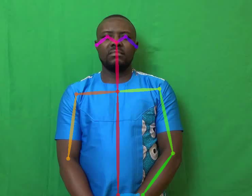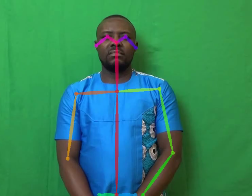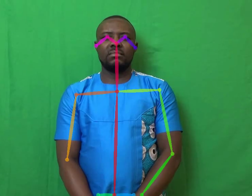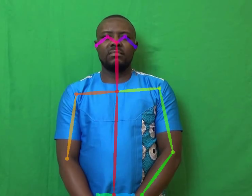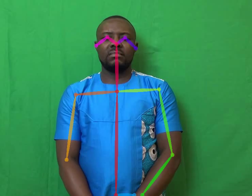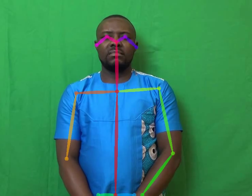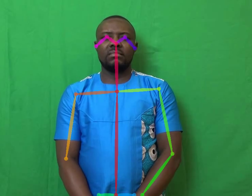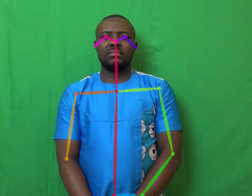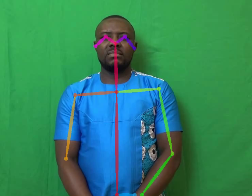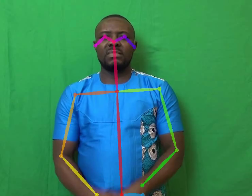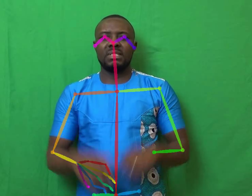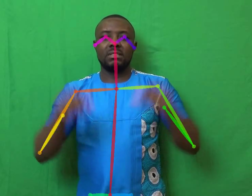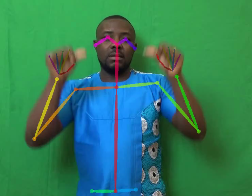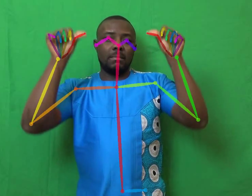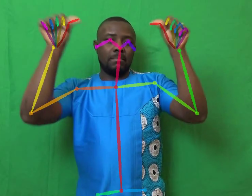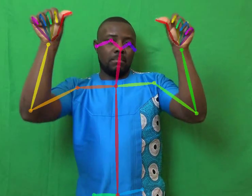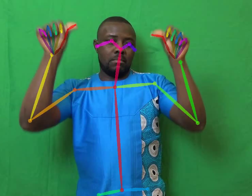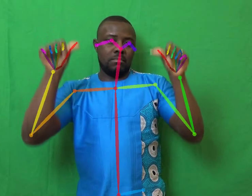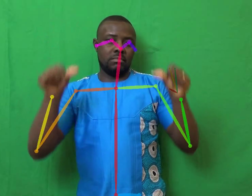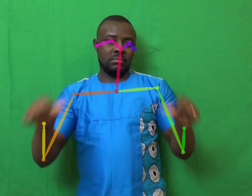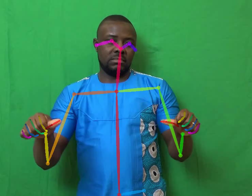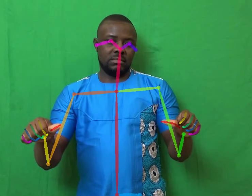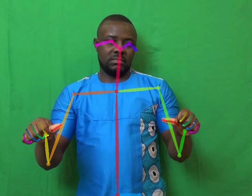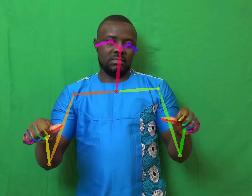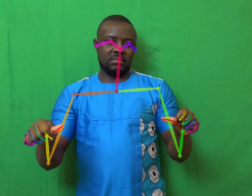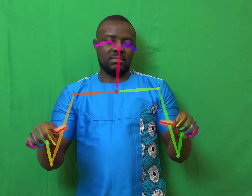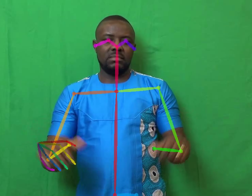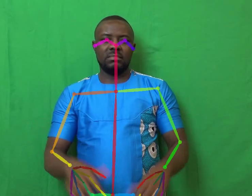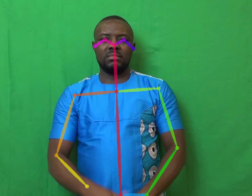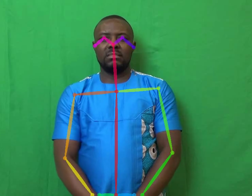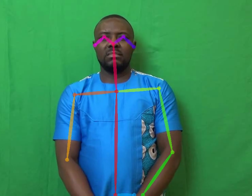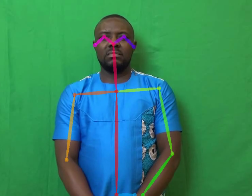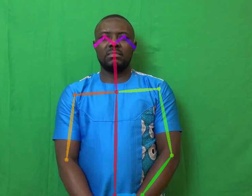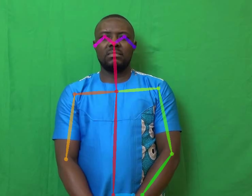poster